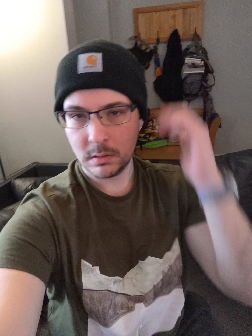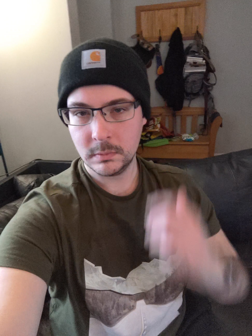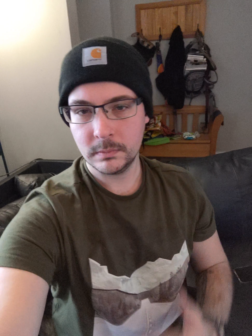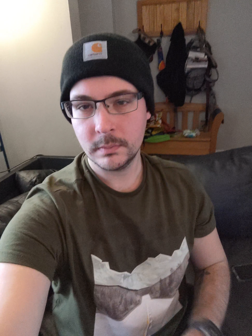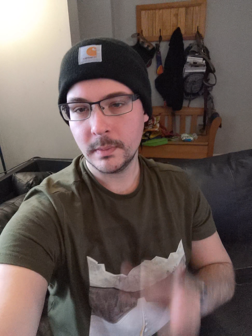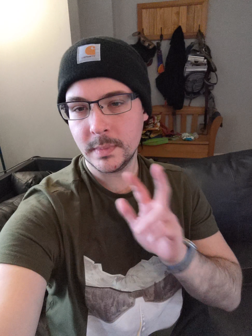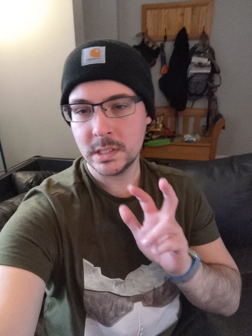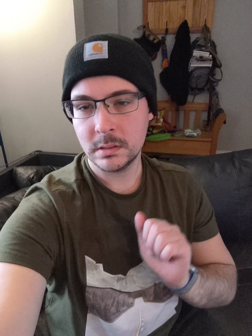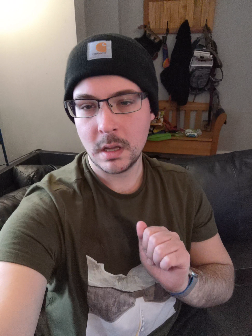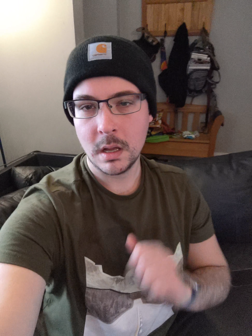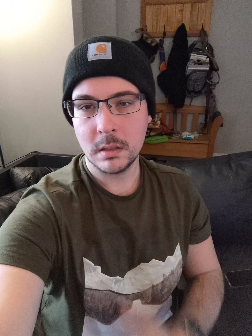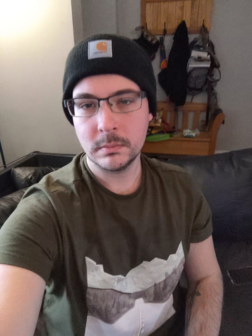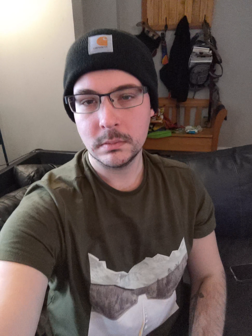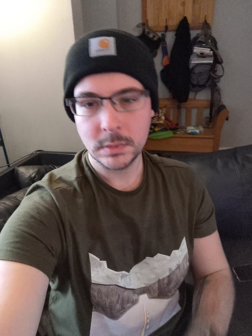pizza